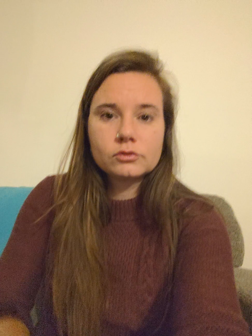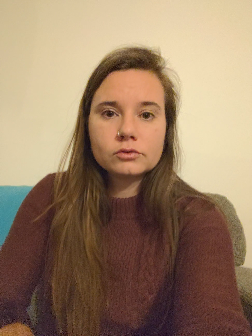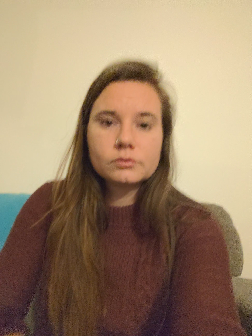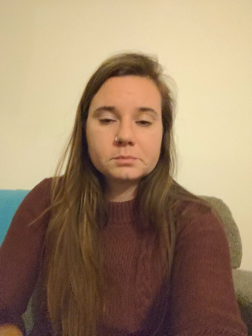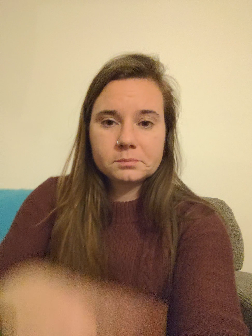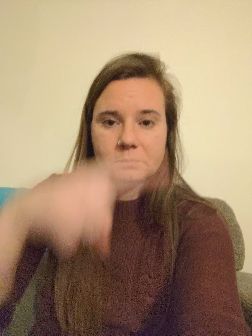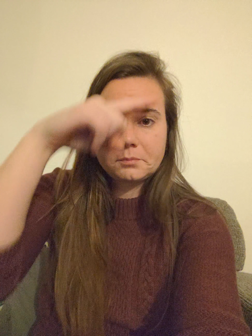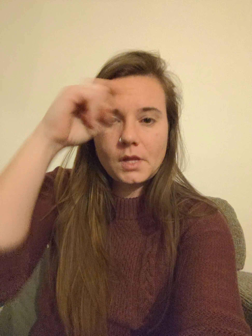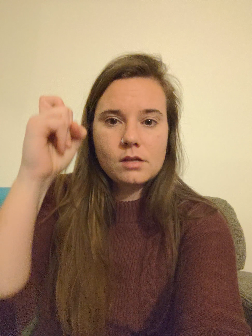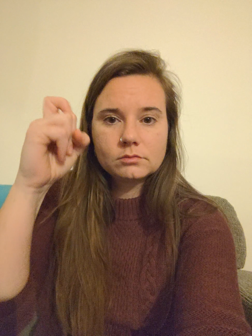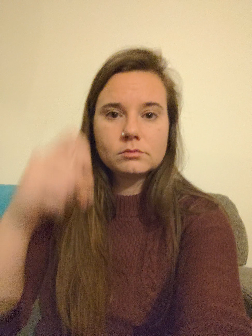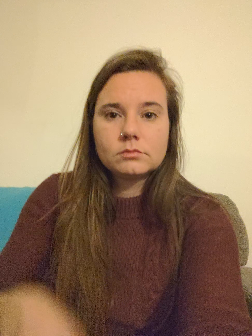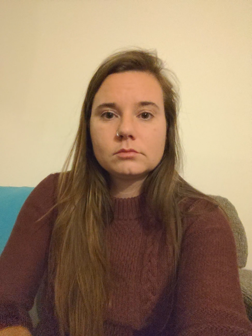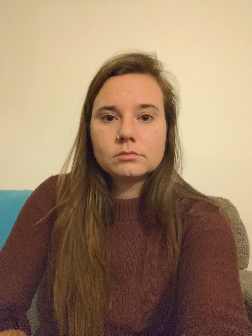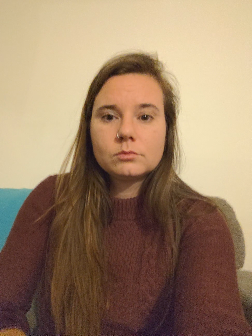because